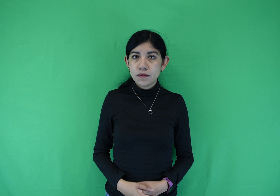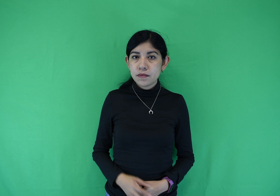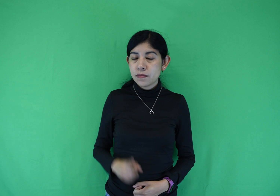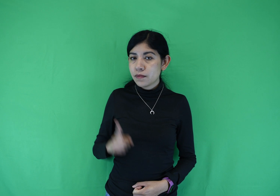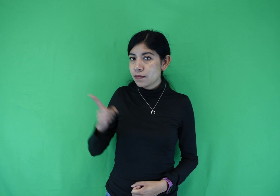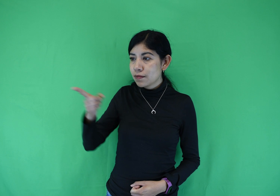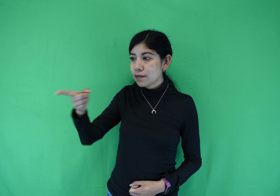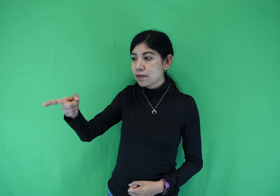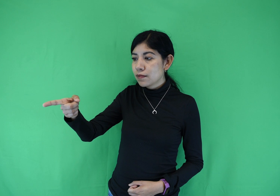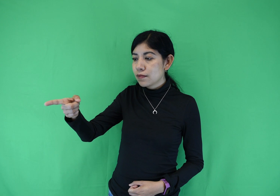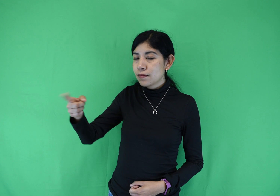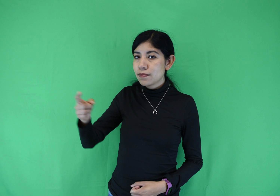él